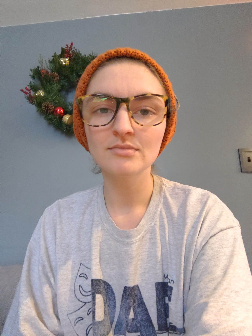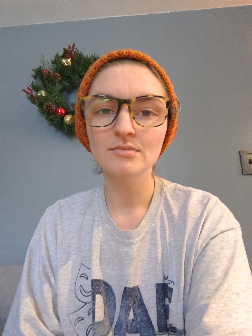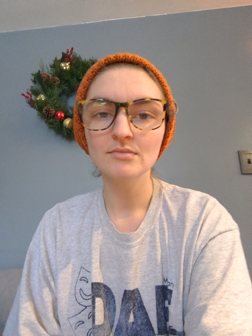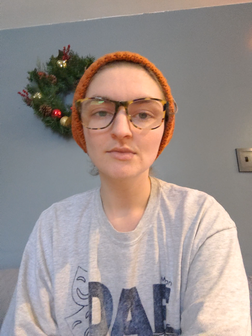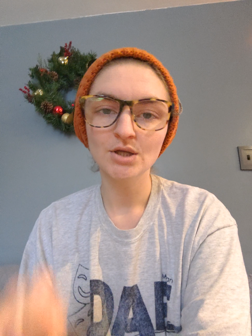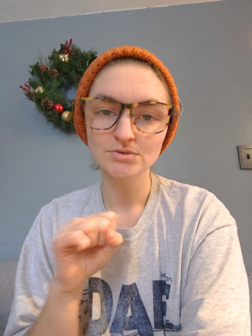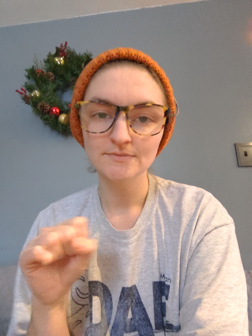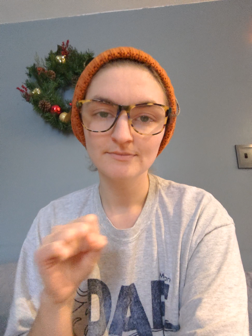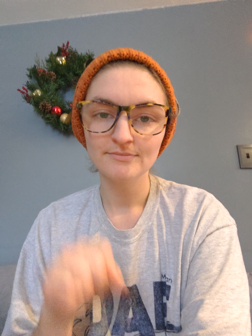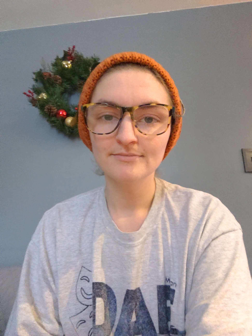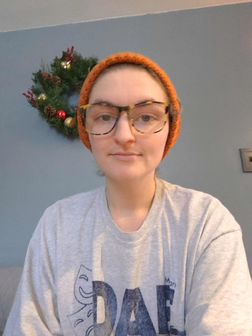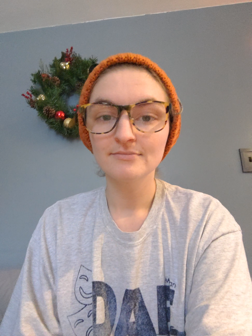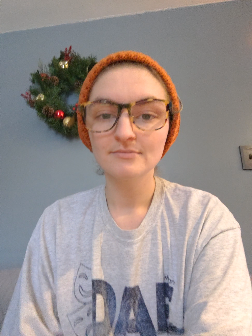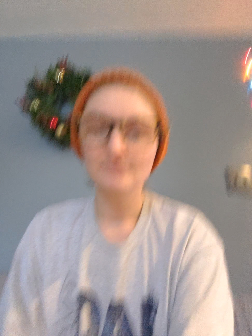shoe